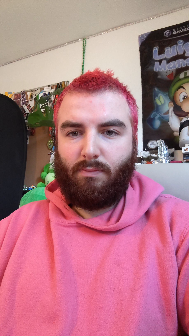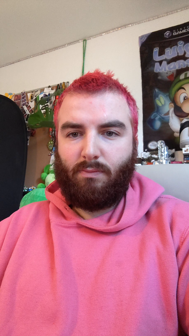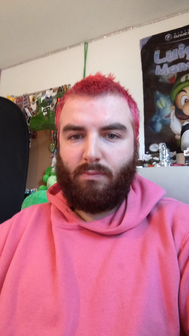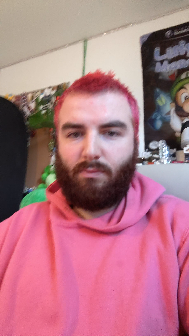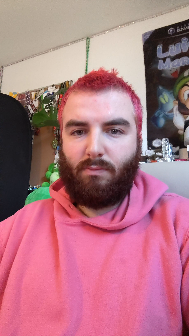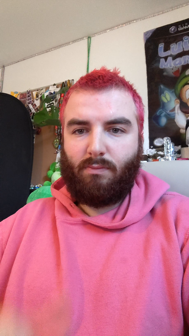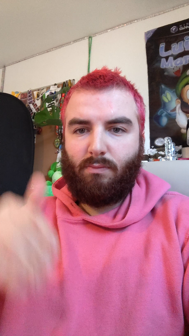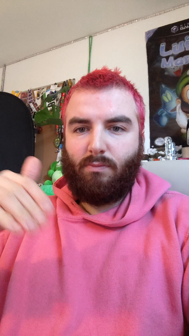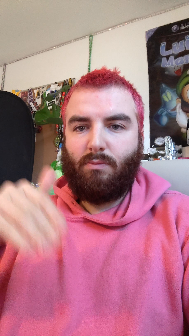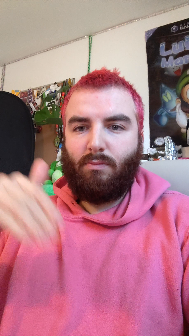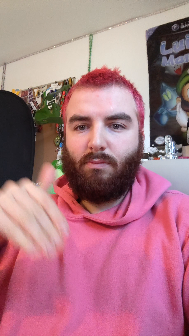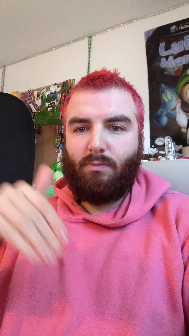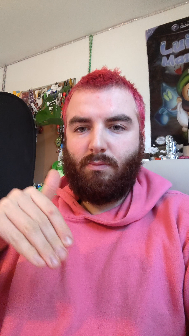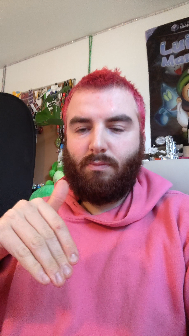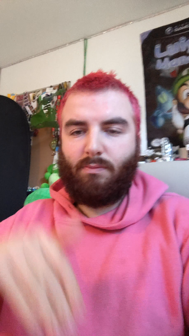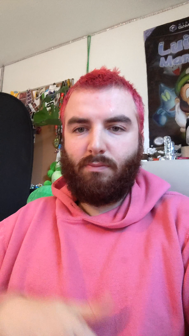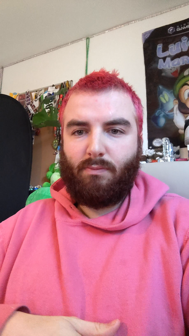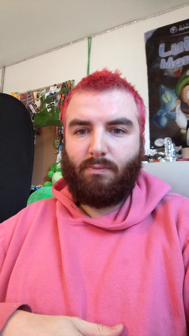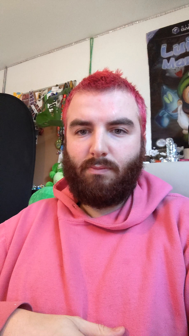doctor